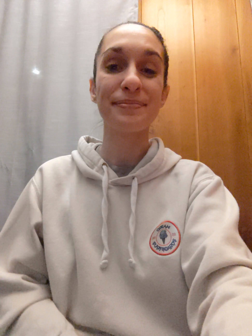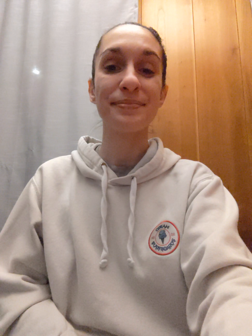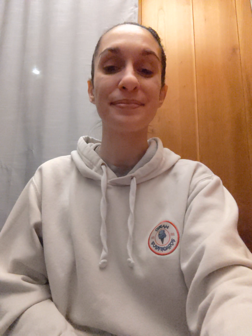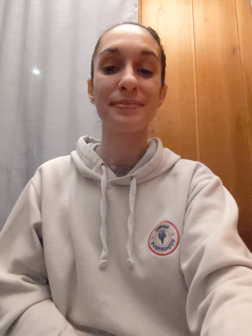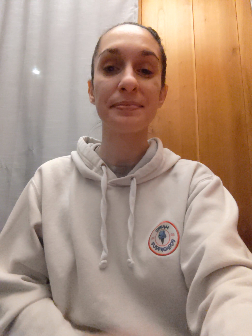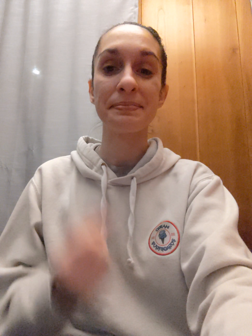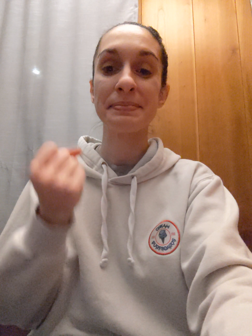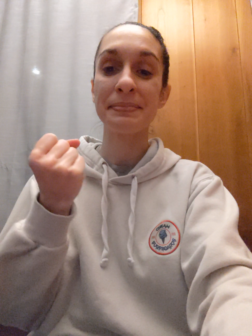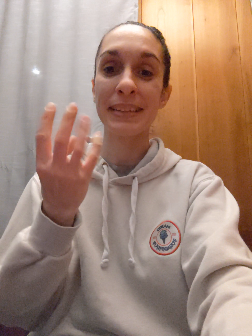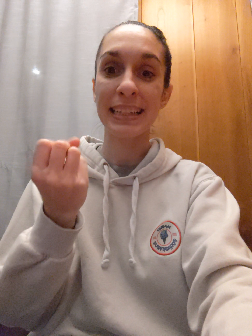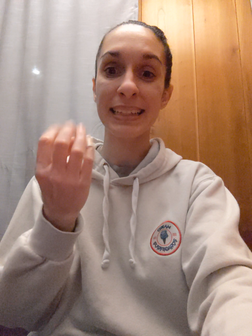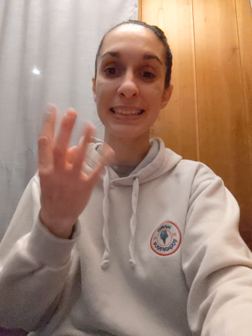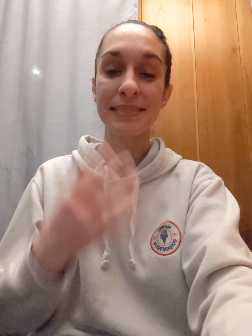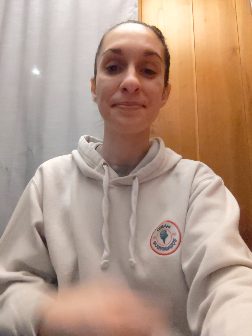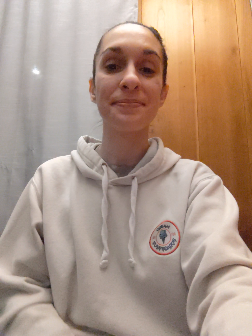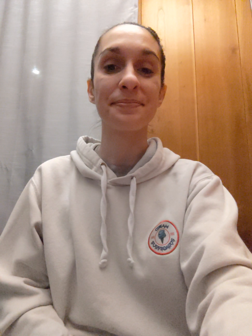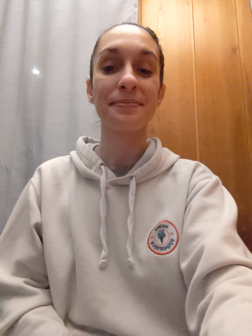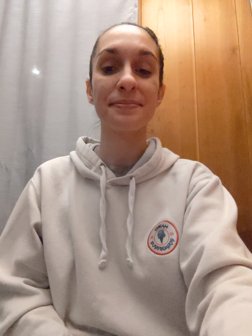many